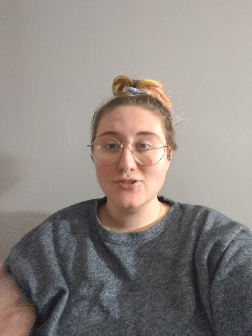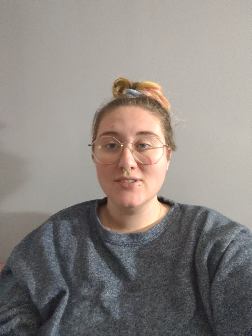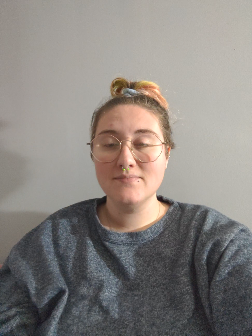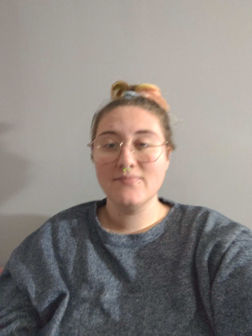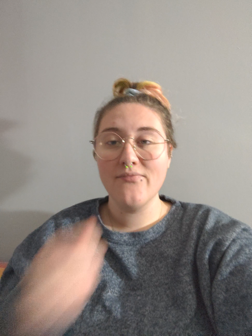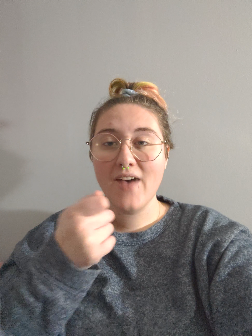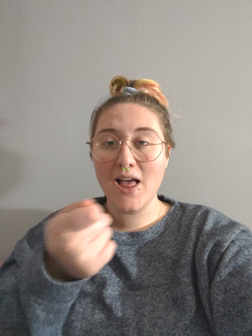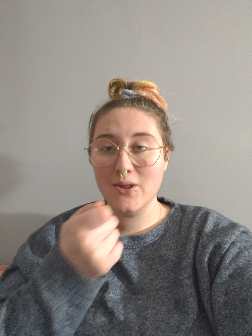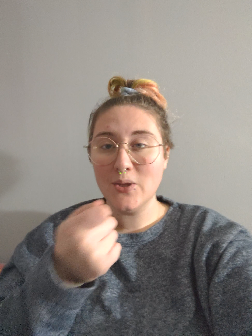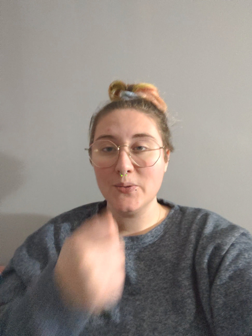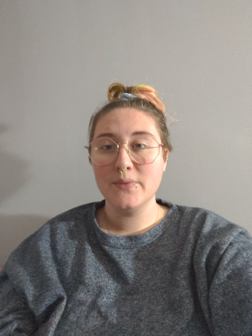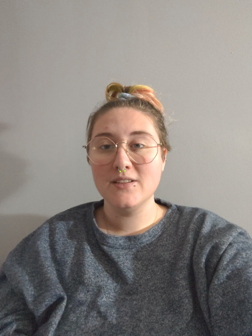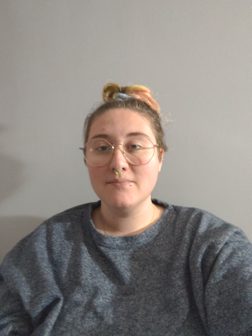vacuum